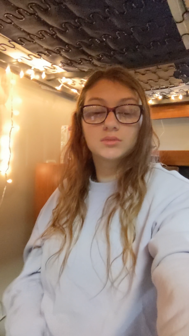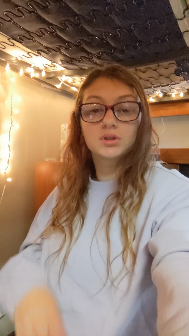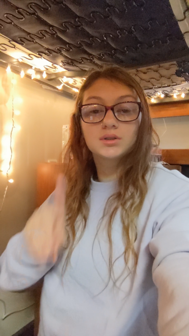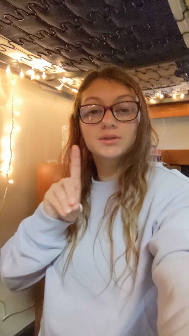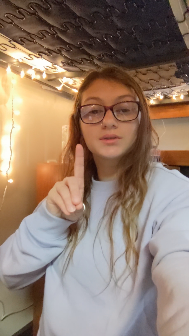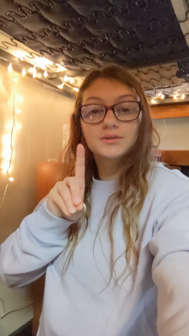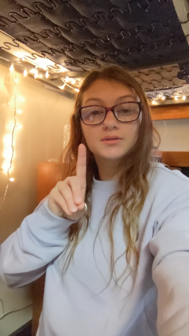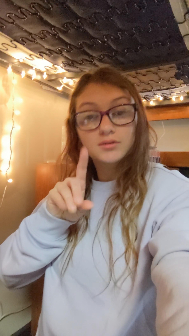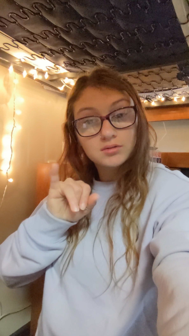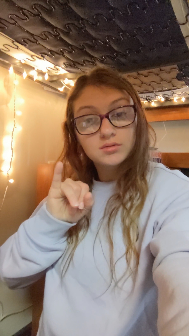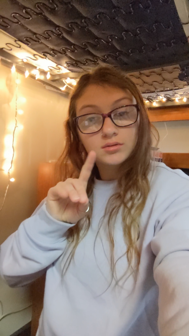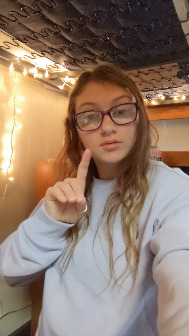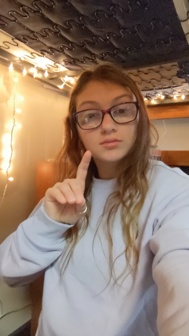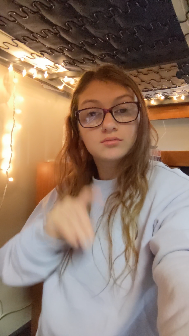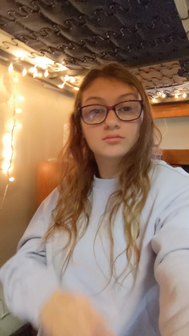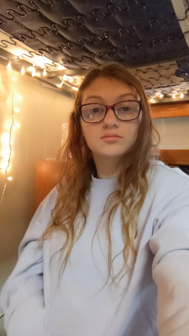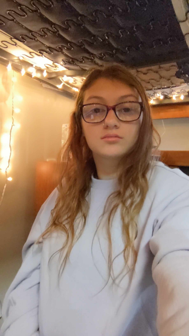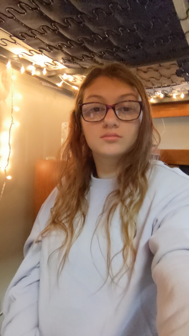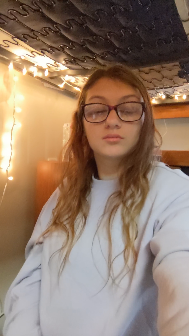did